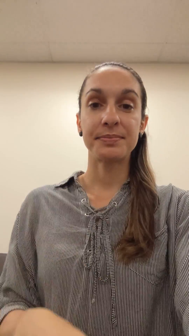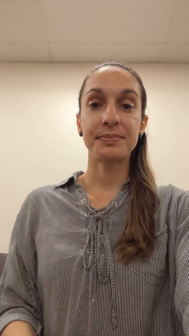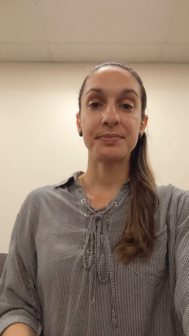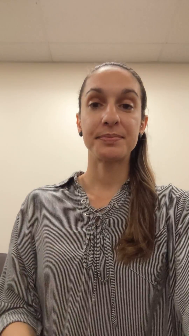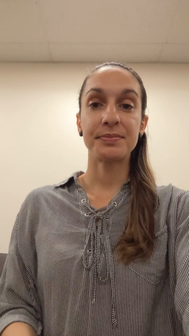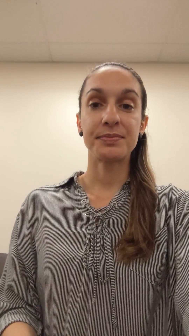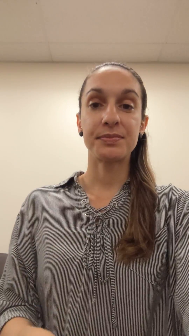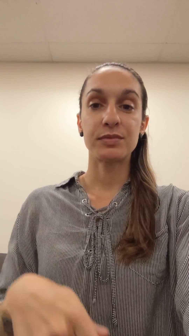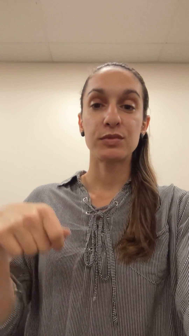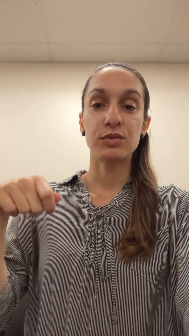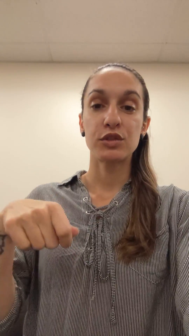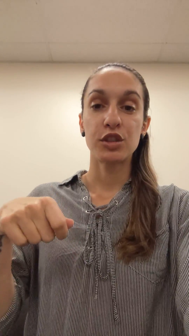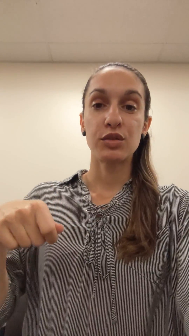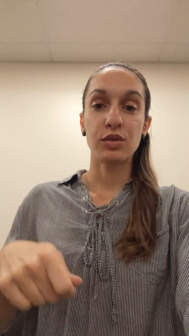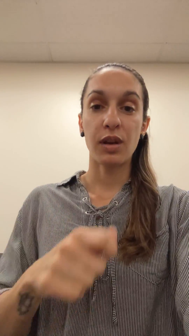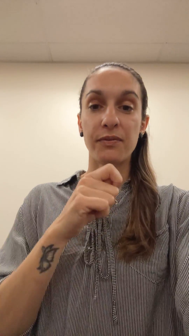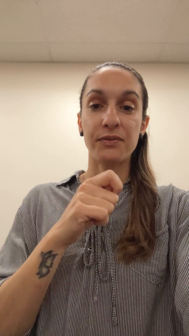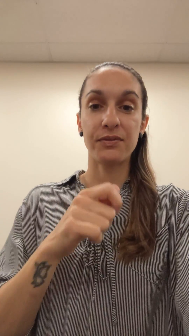shovel